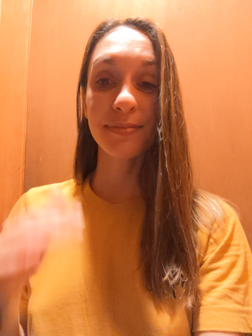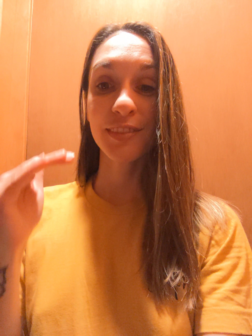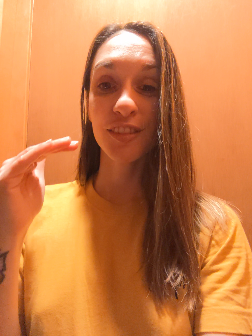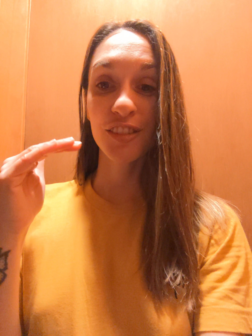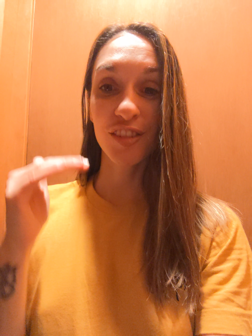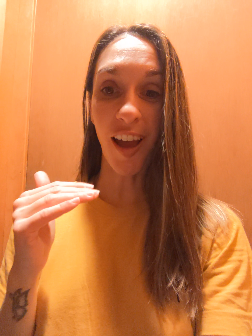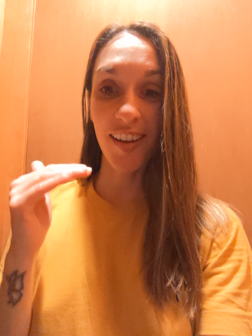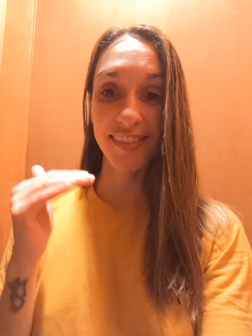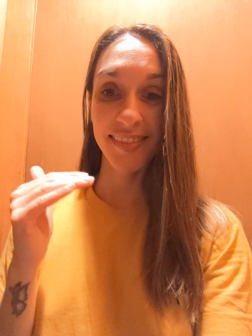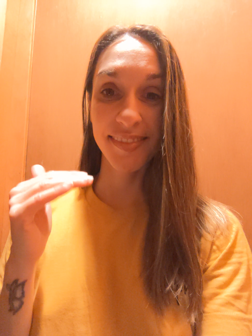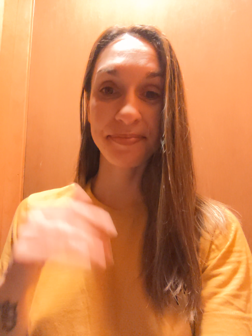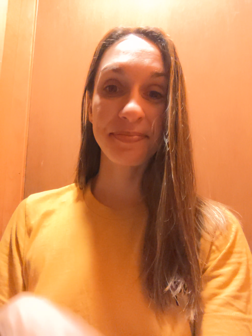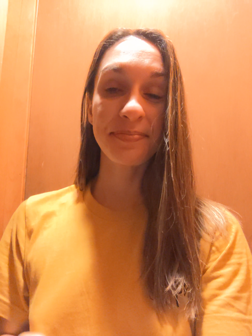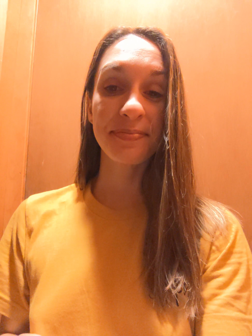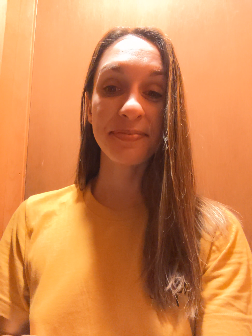child